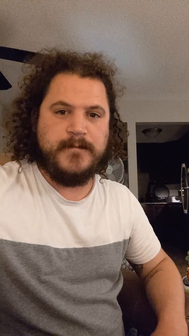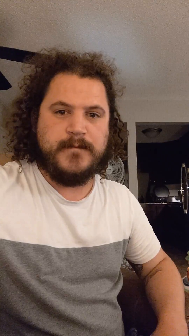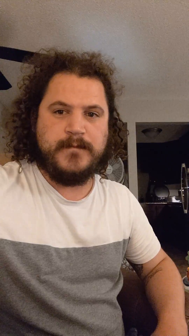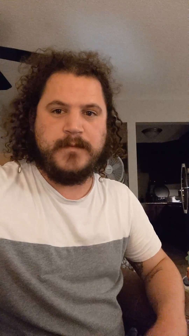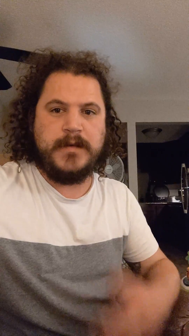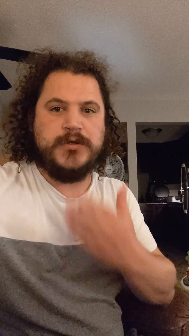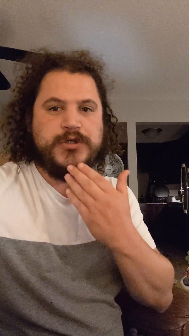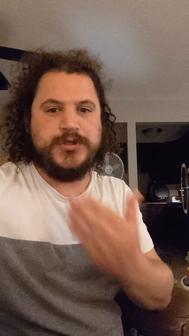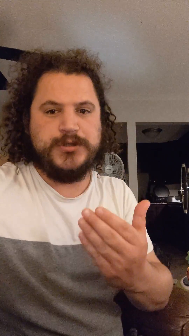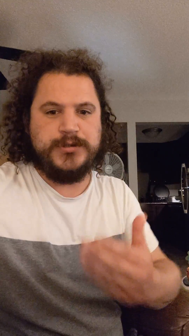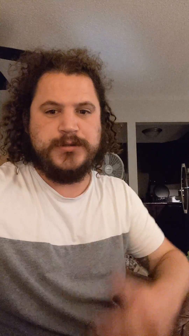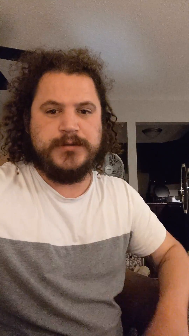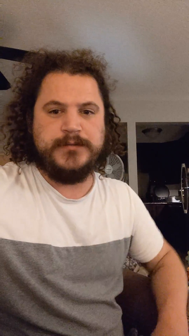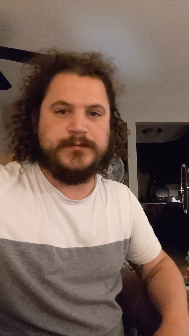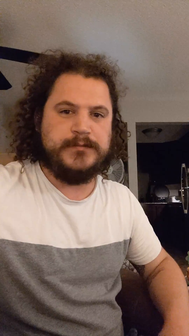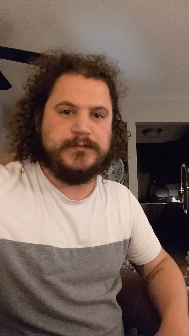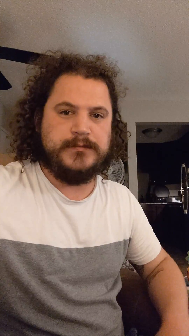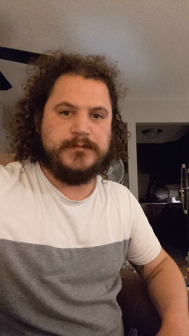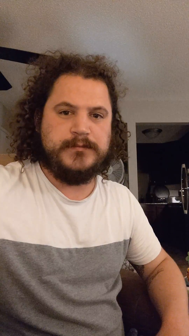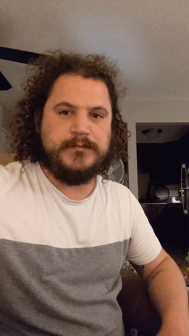good